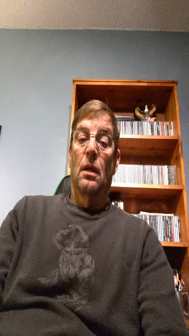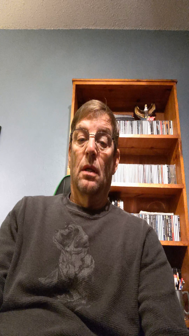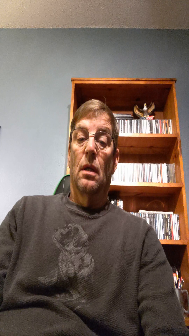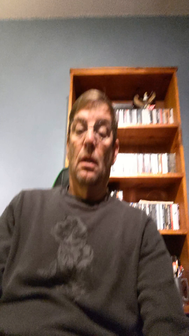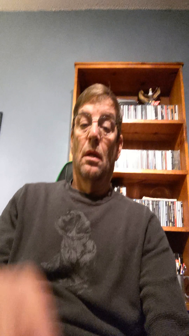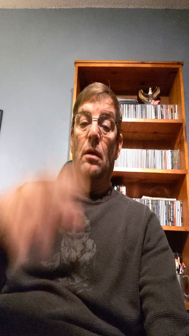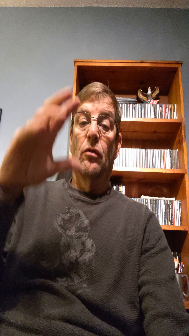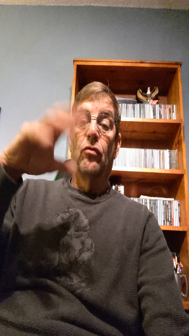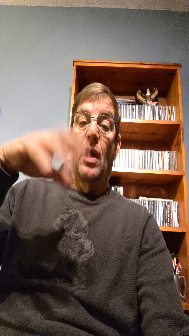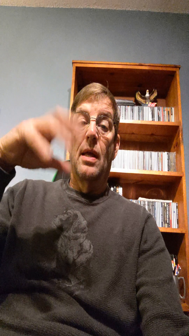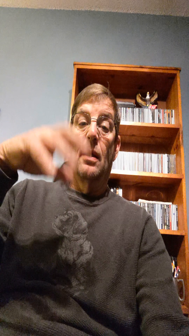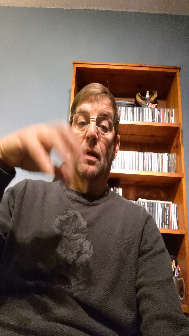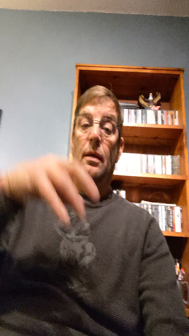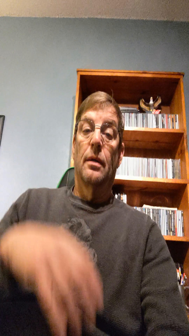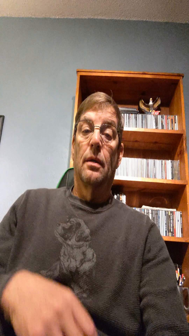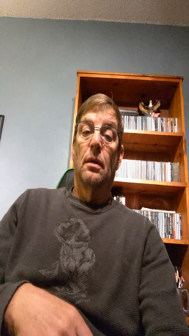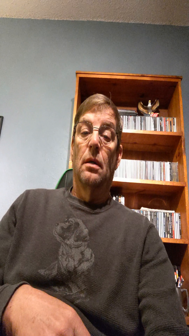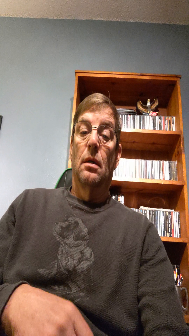rain